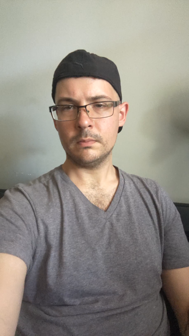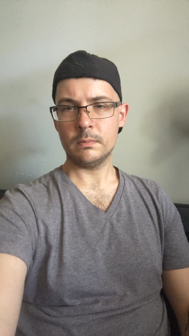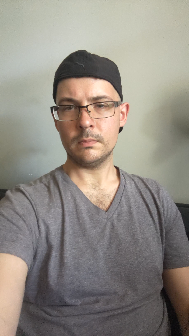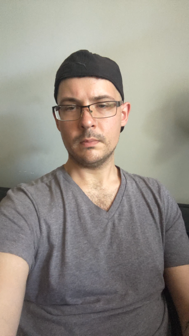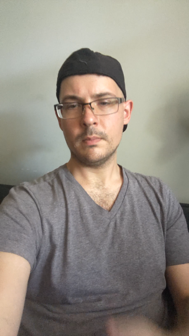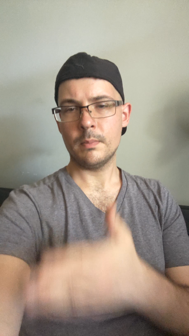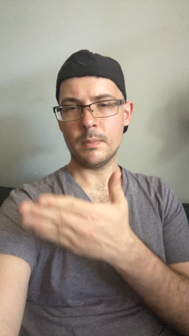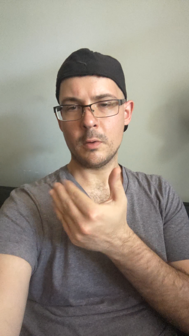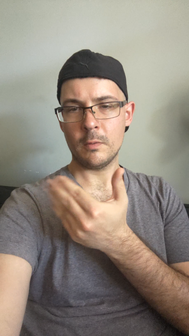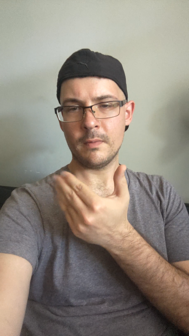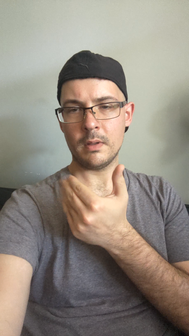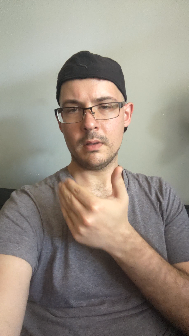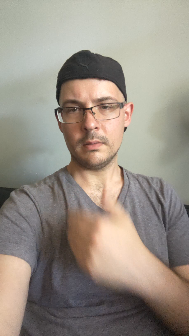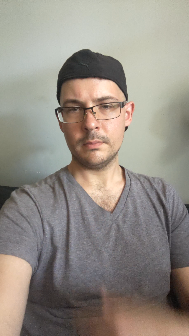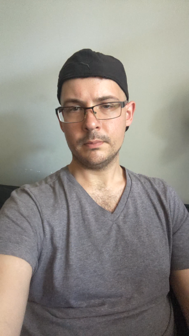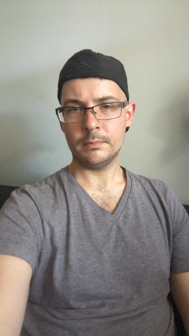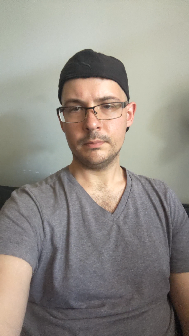butterfly